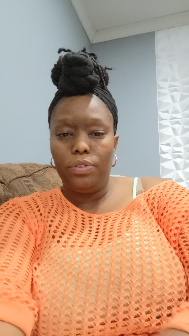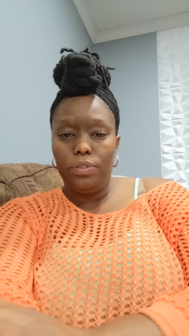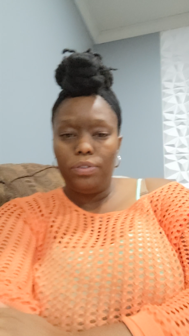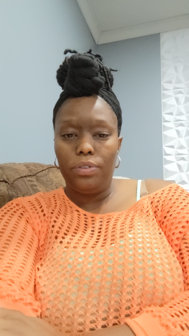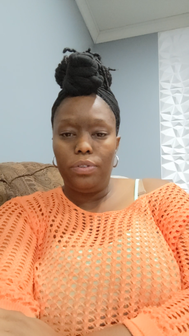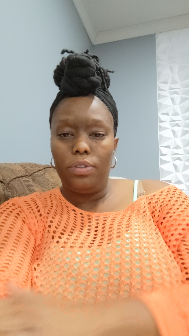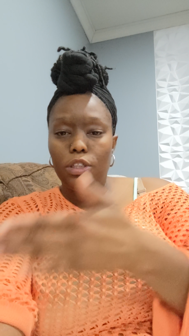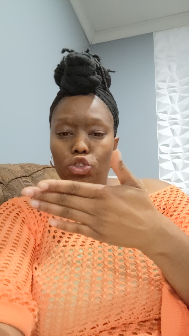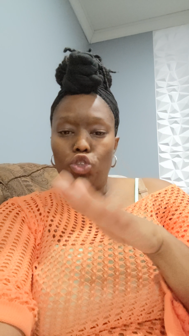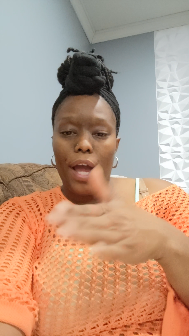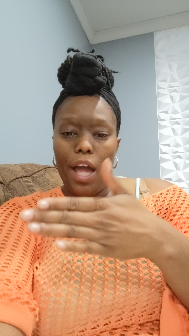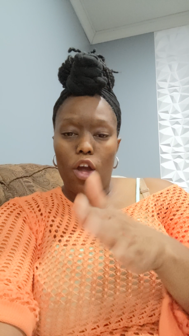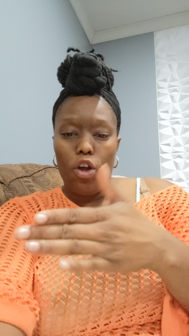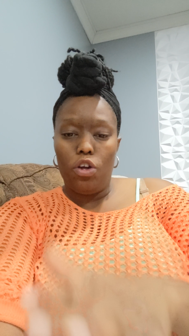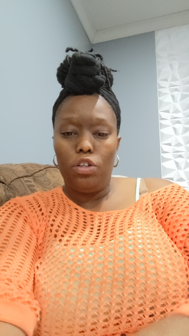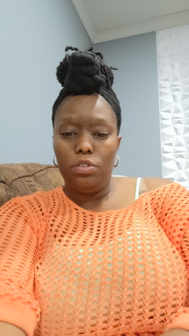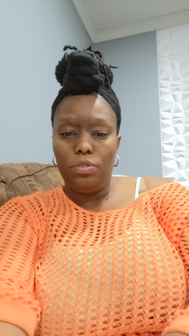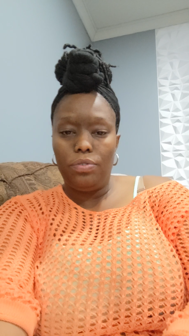share